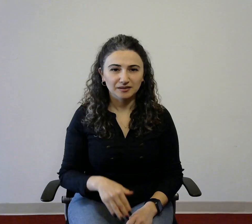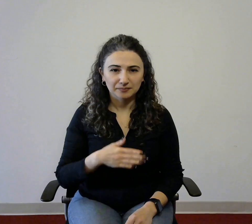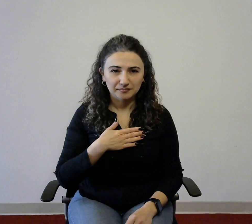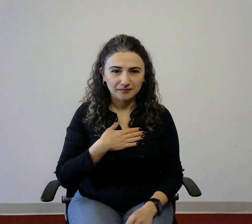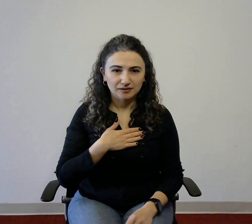mən